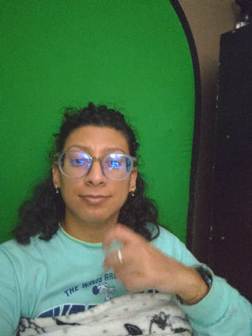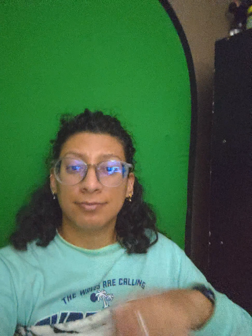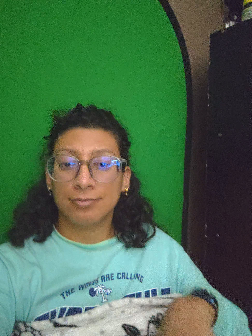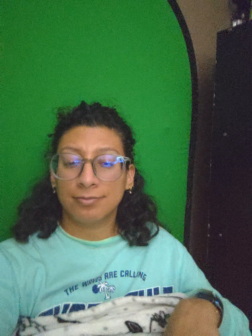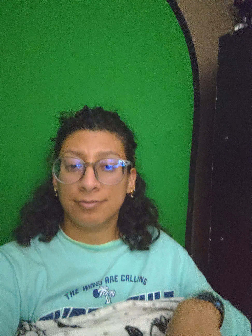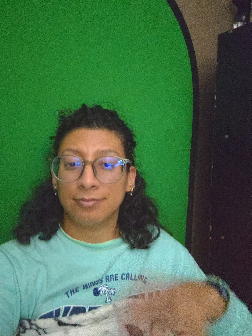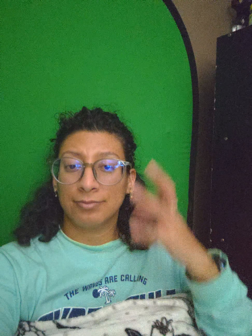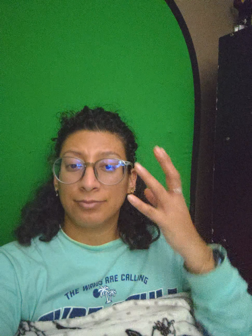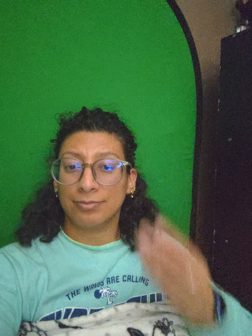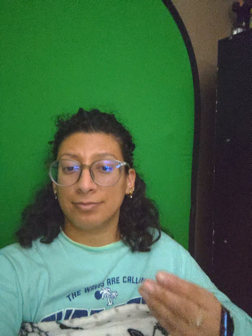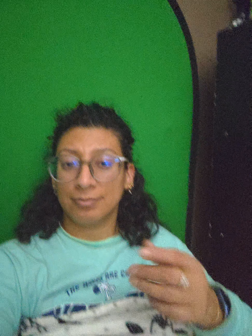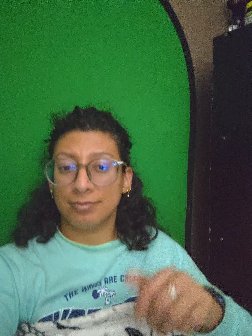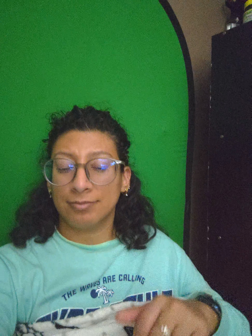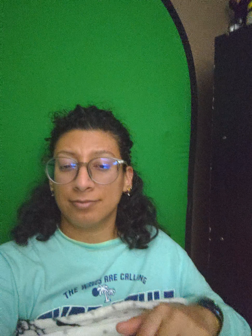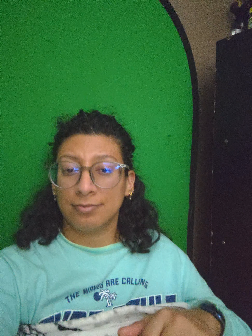wet